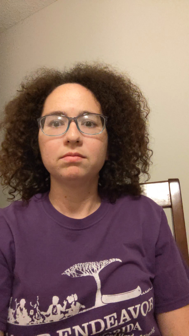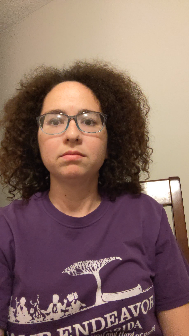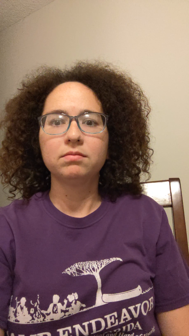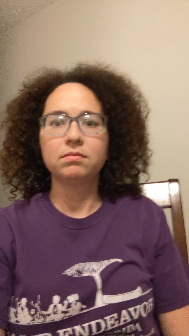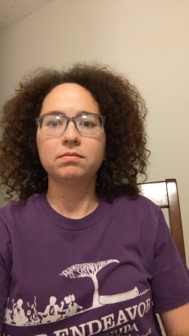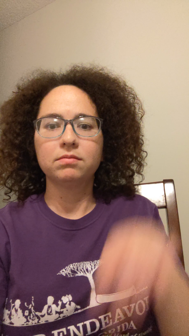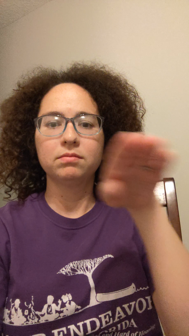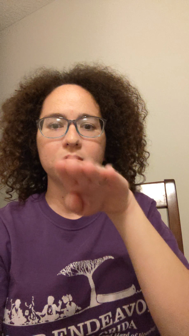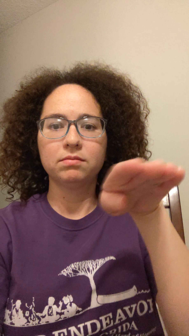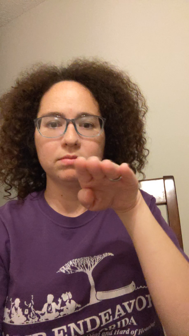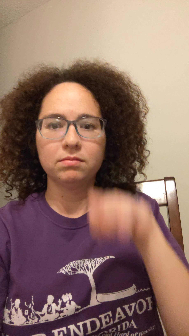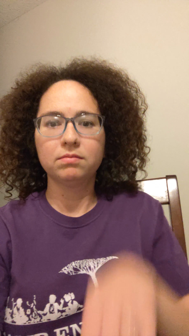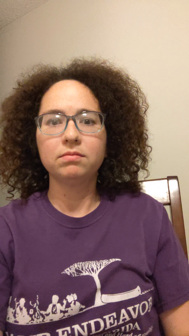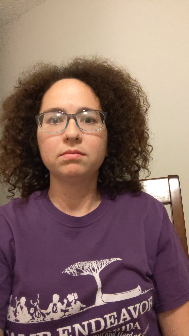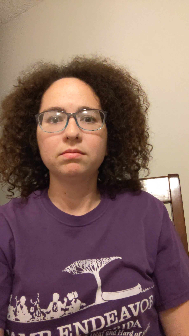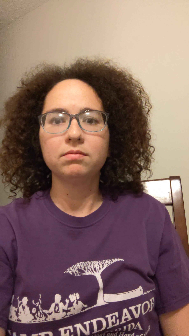boots